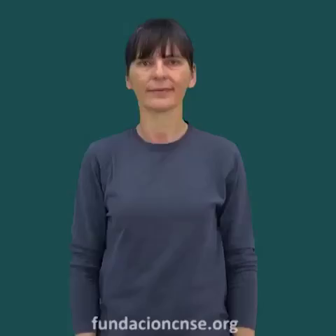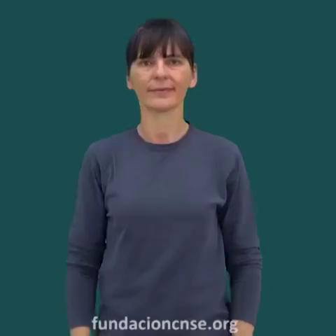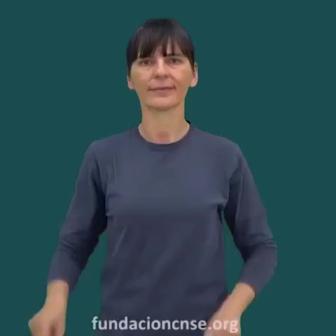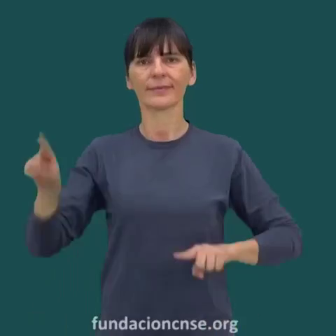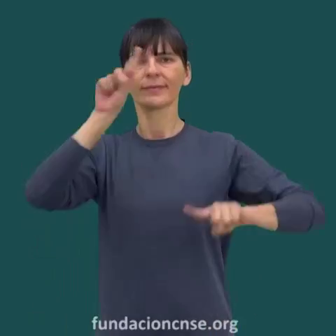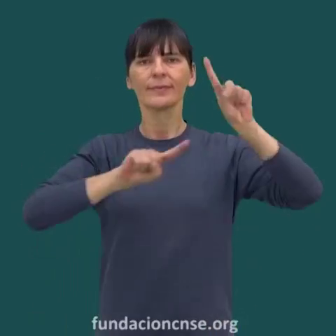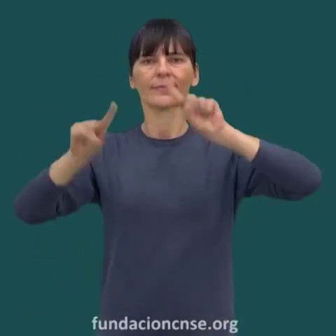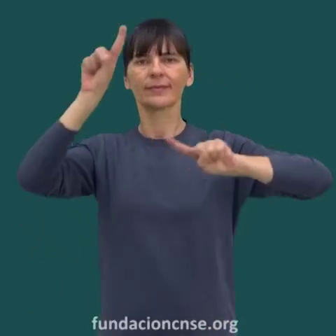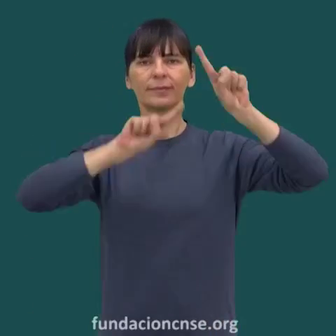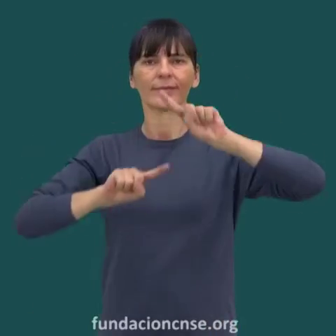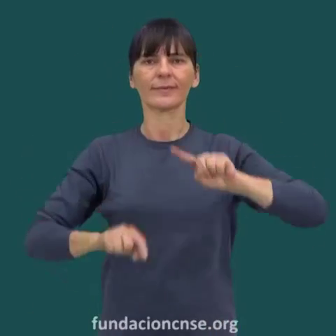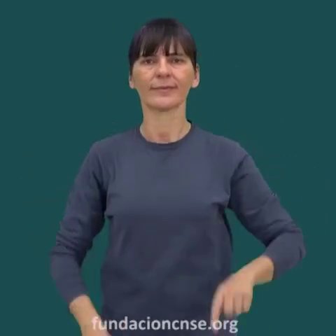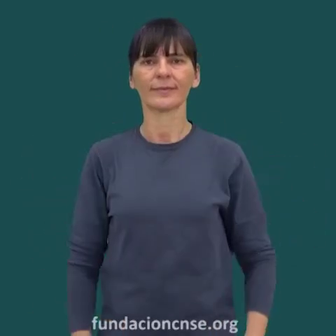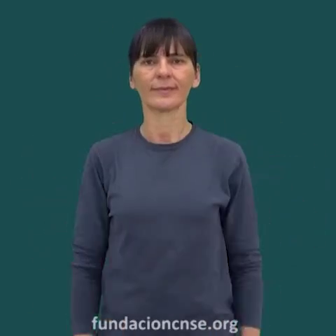problema